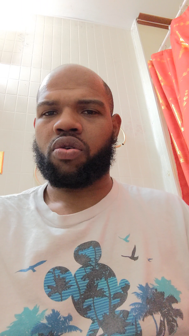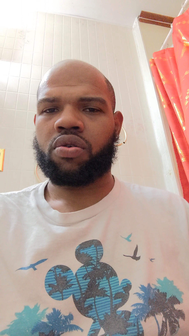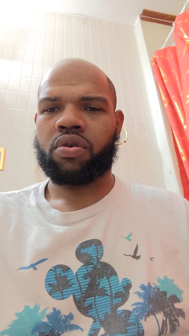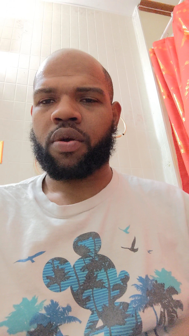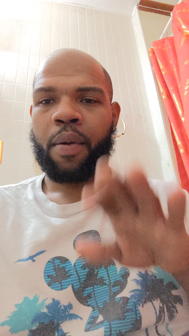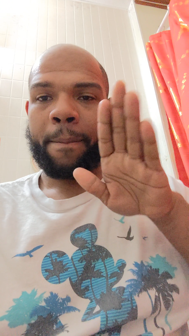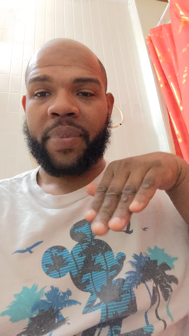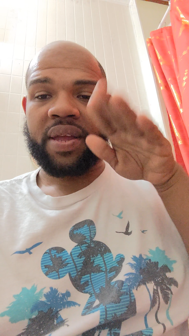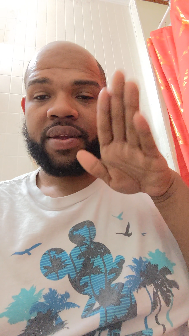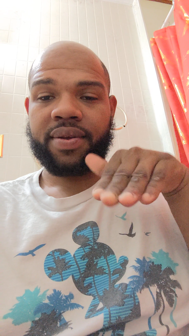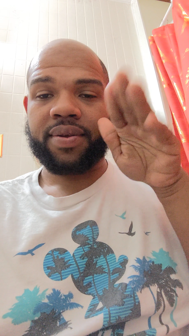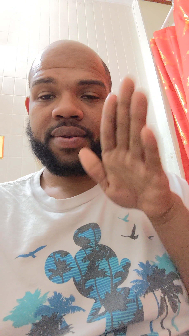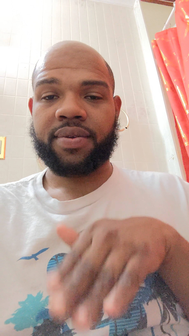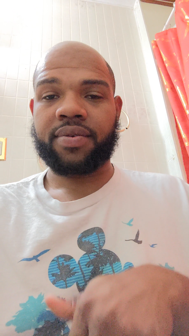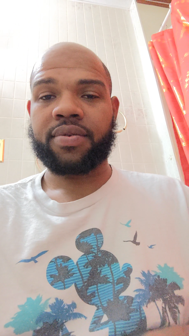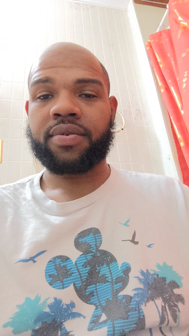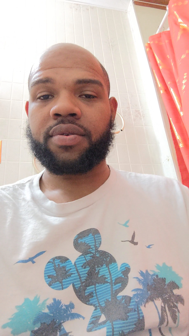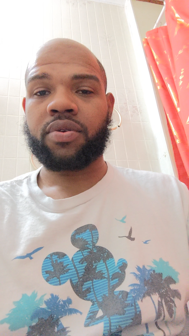paint